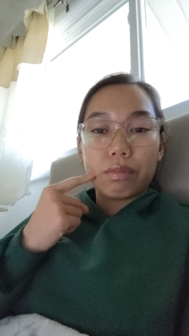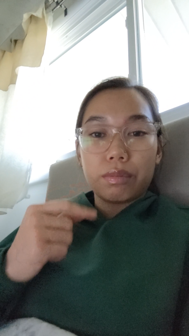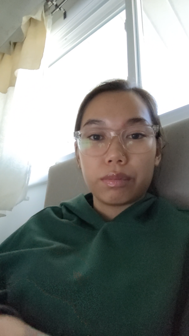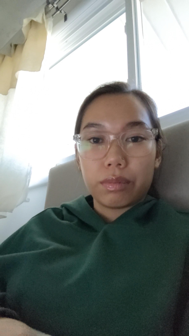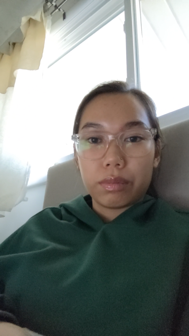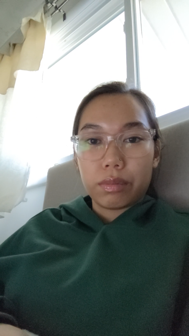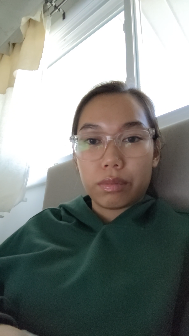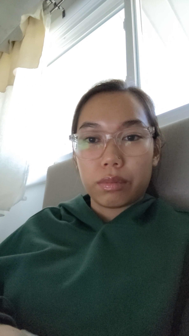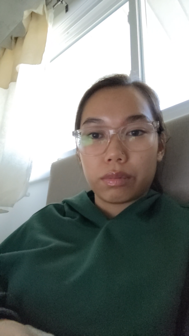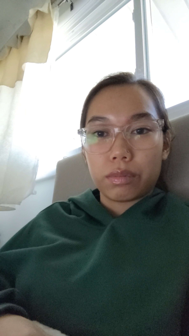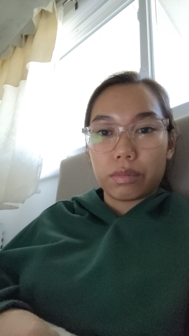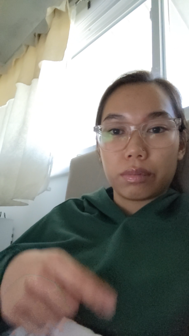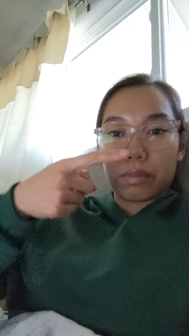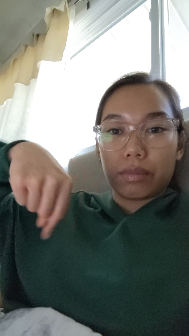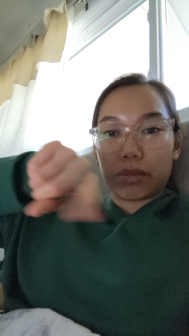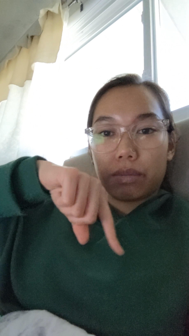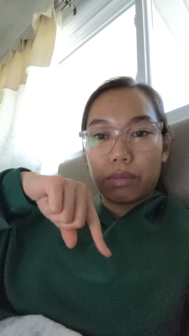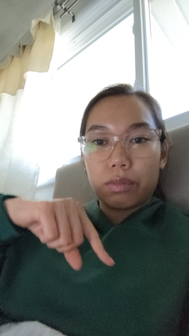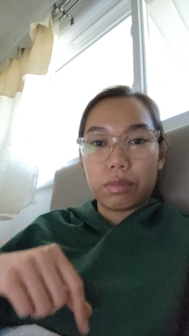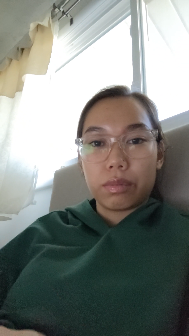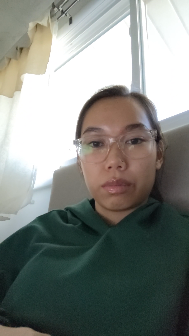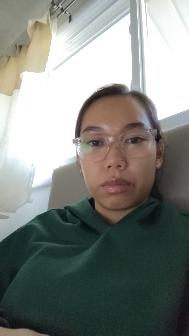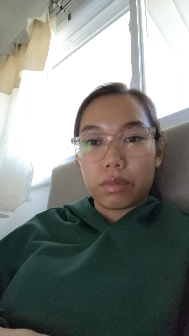around